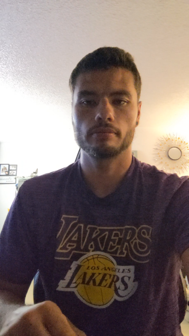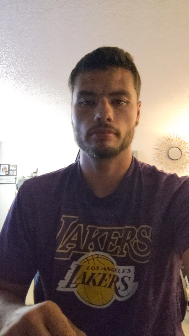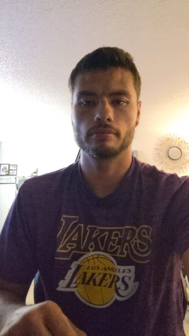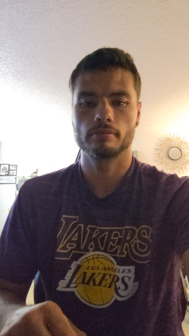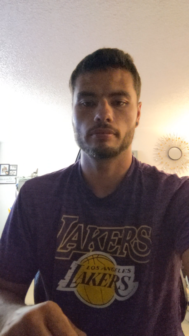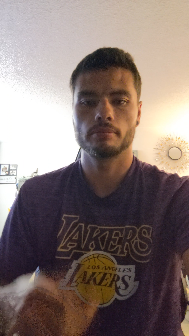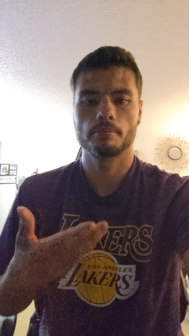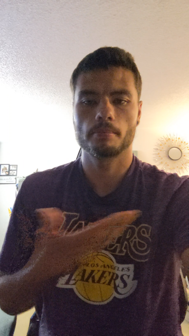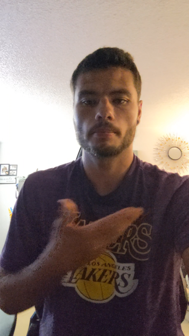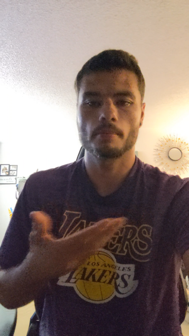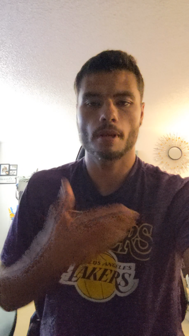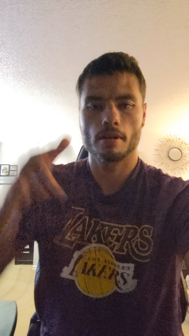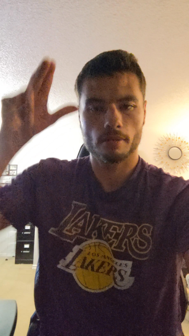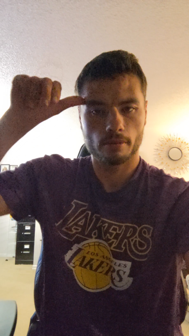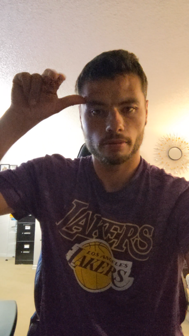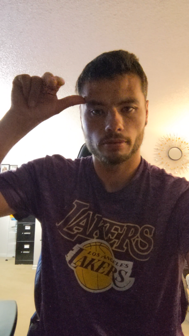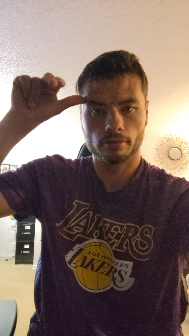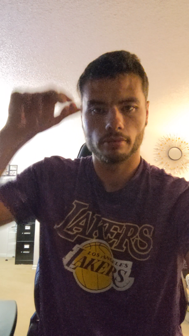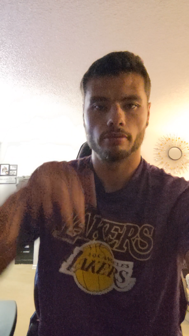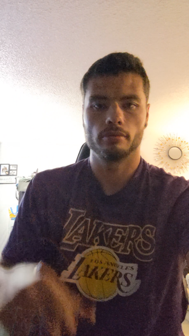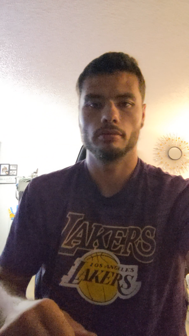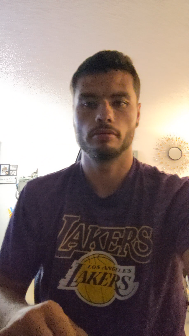pony